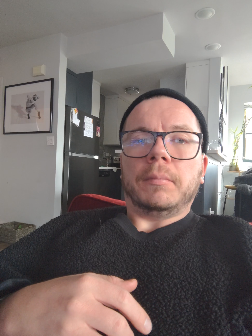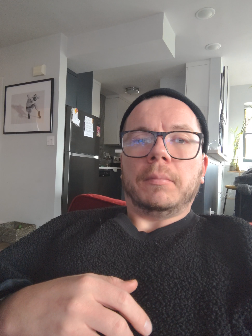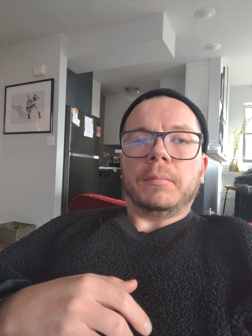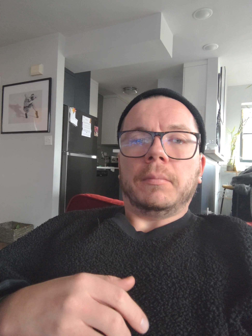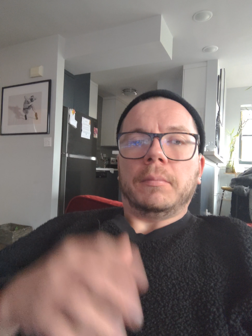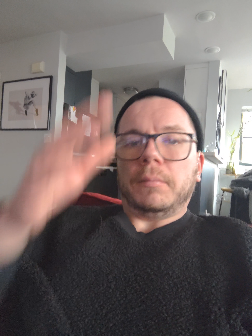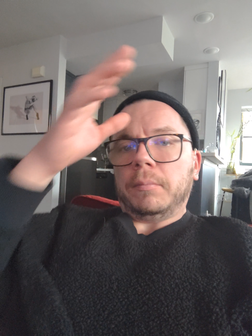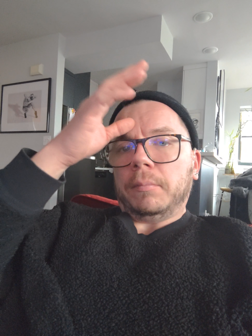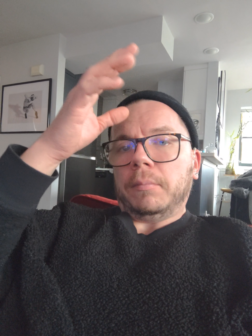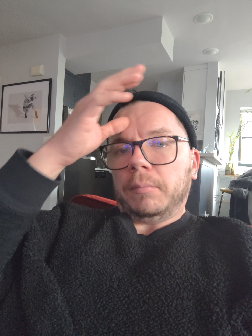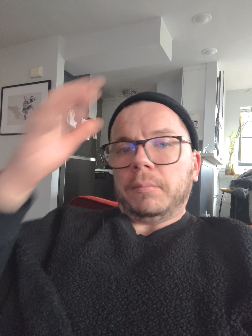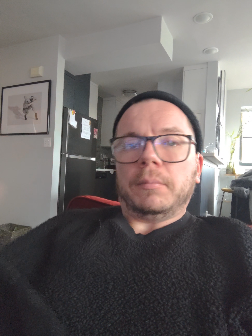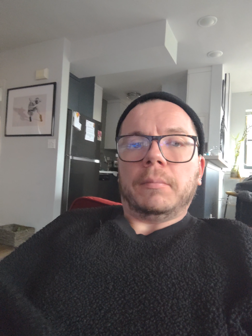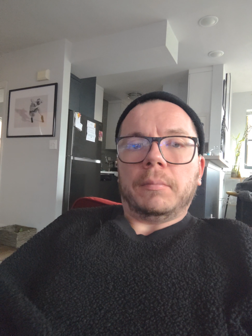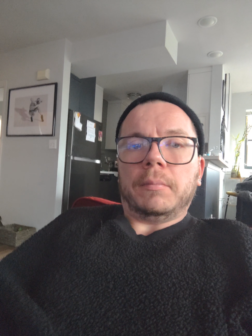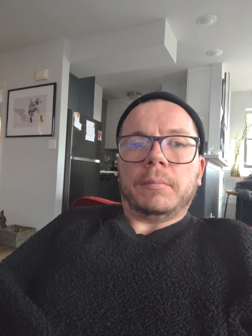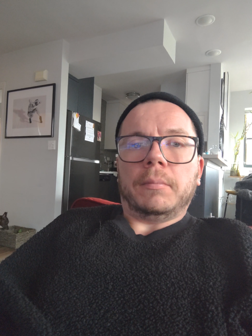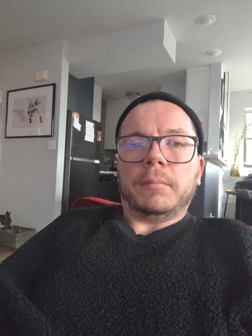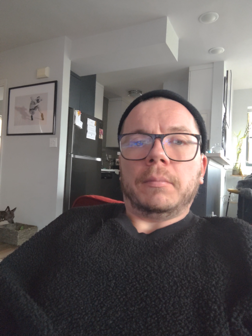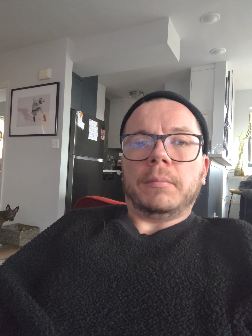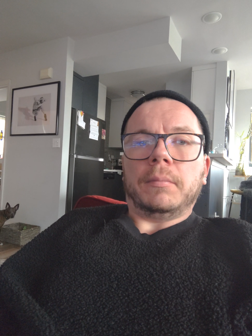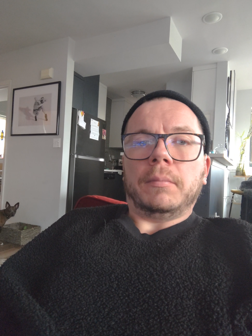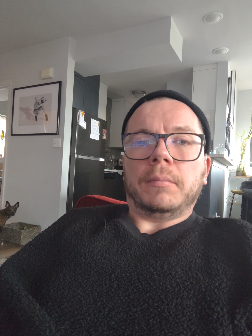dad